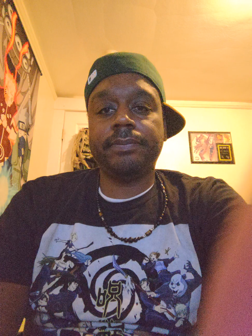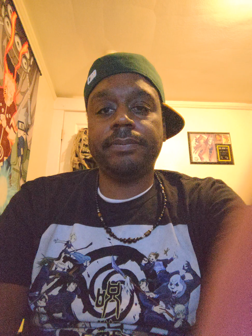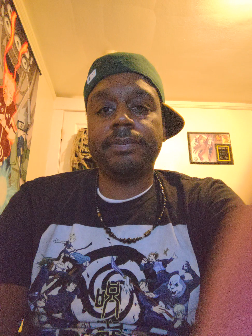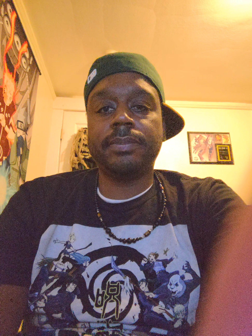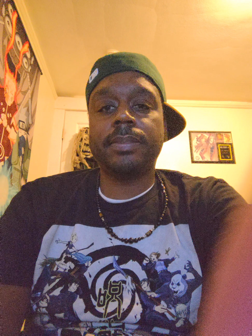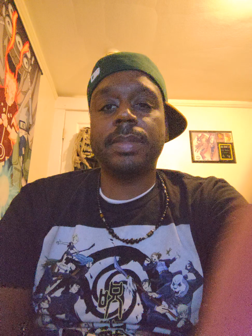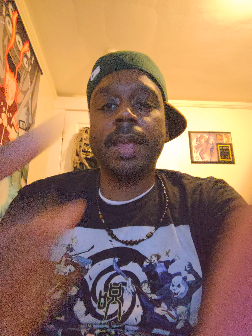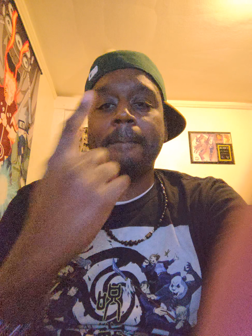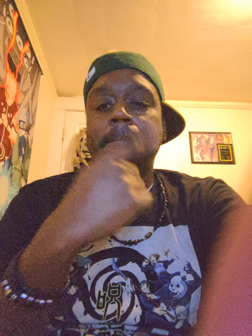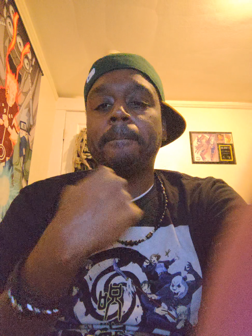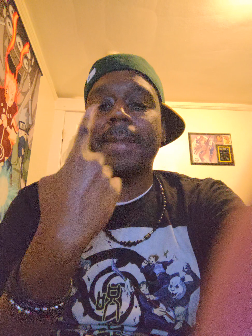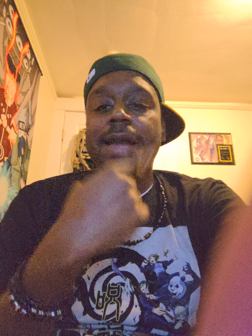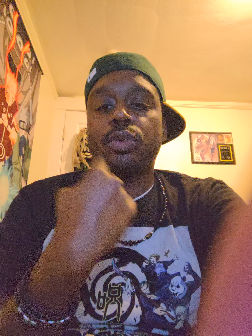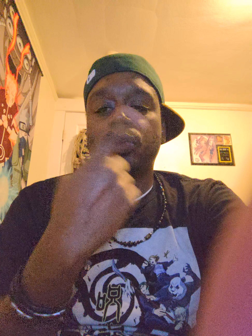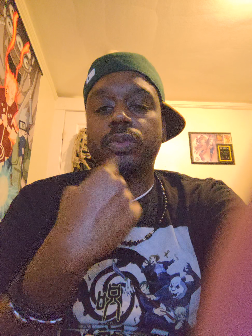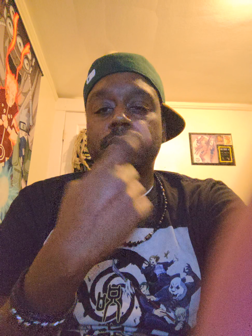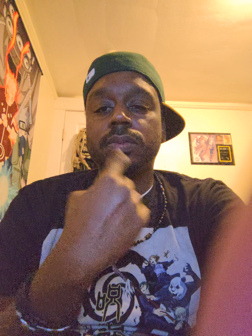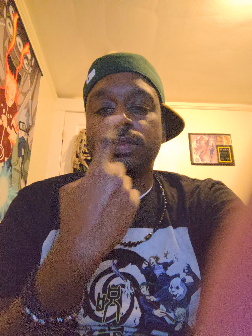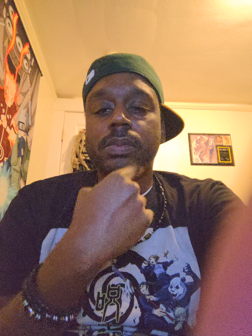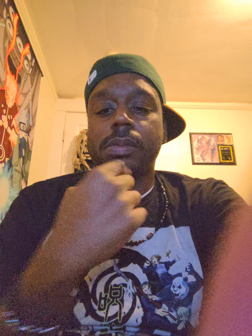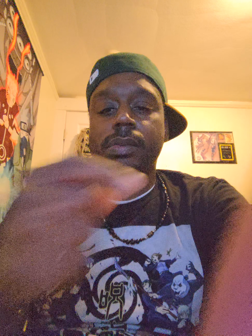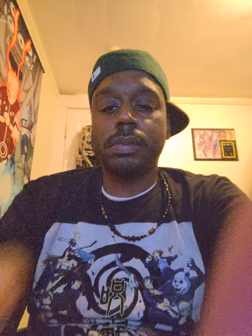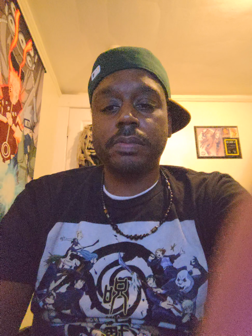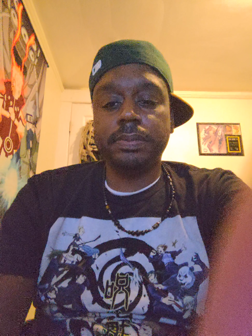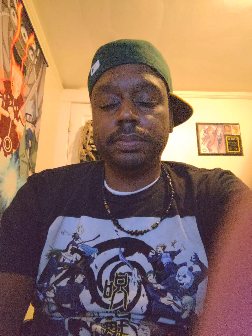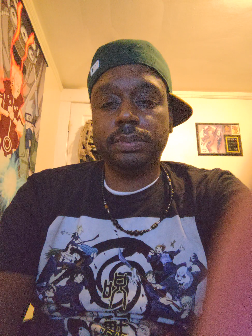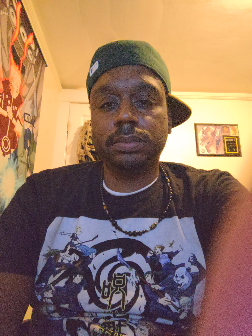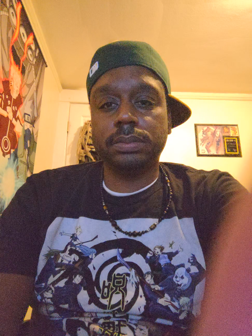mouth